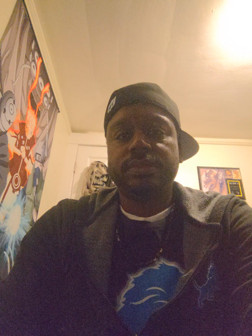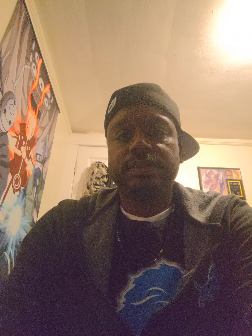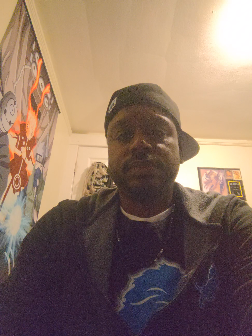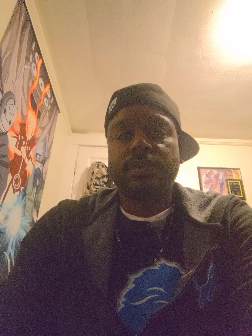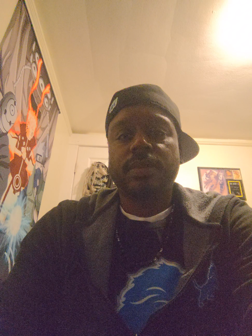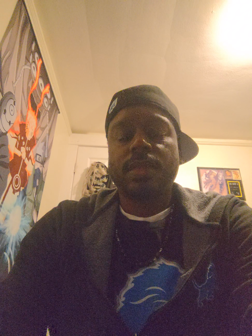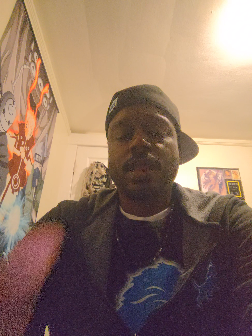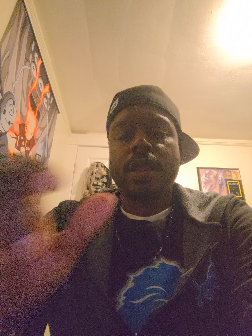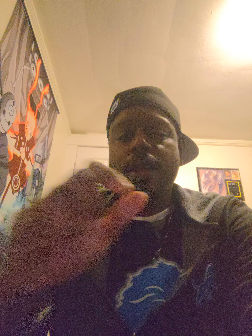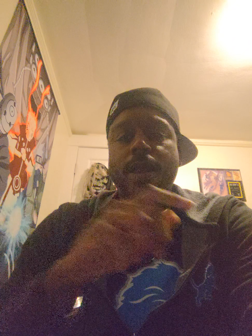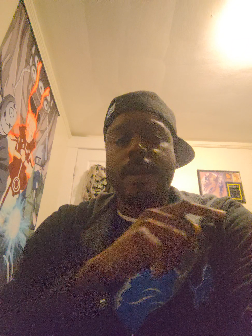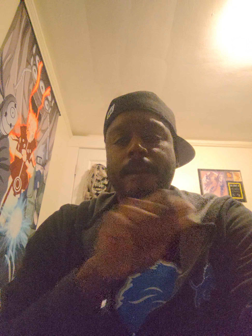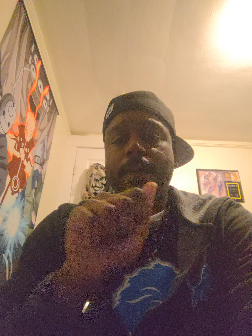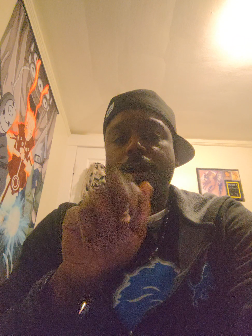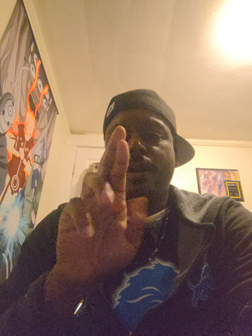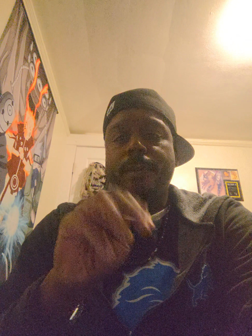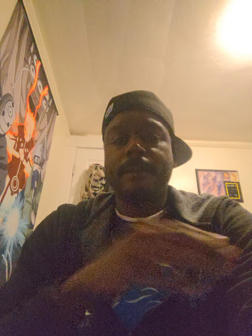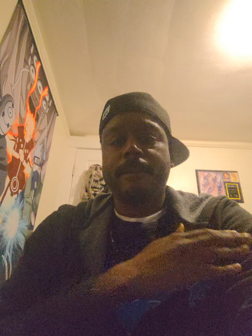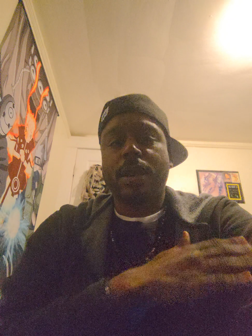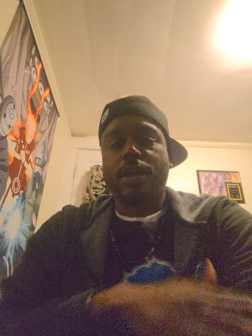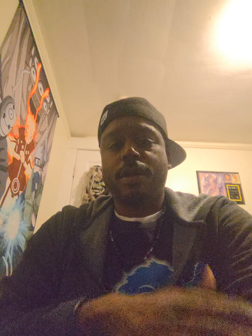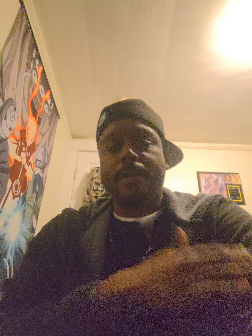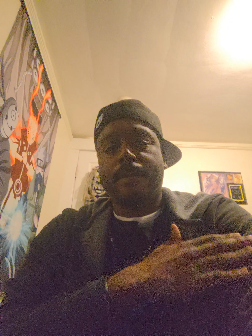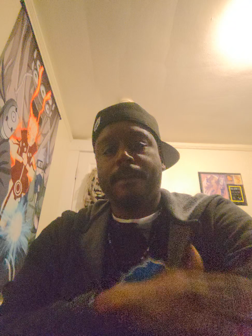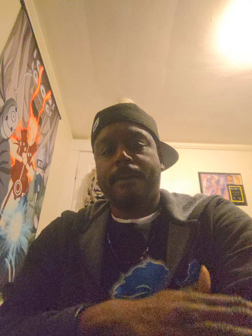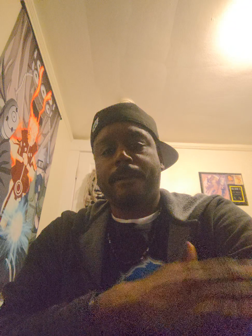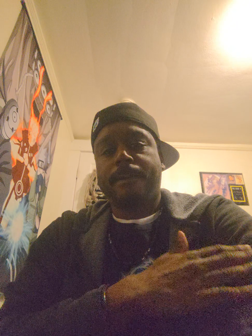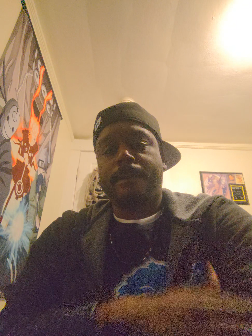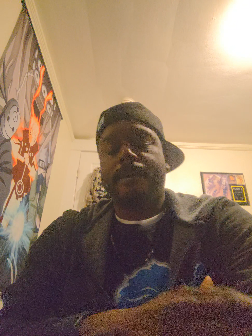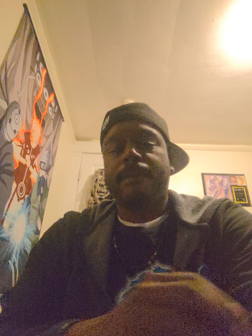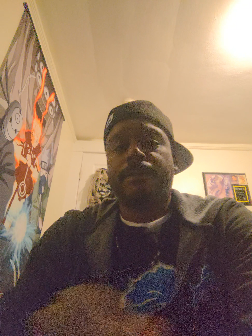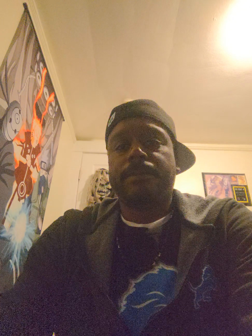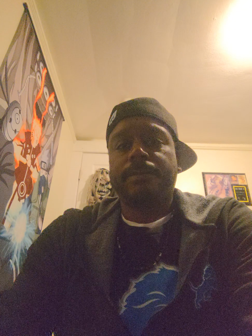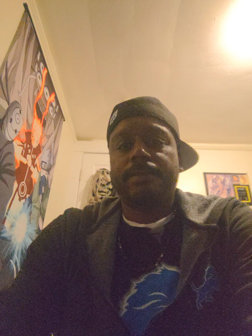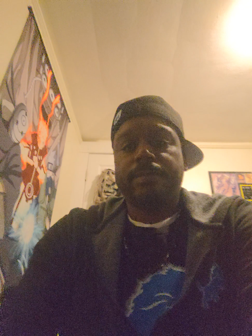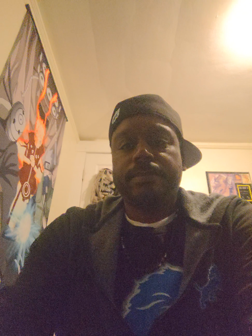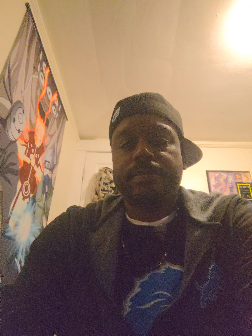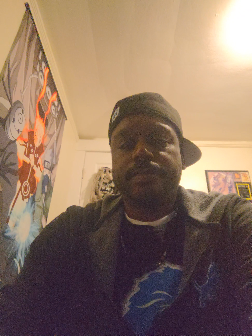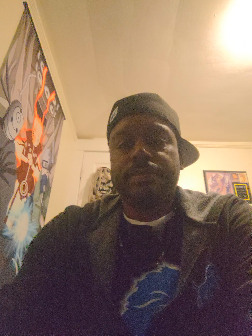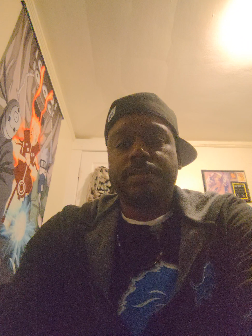arm